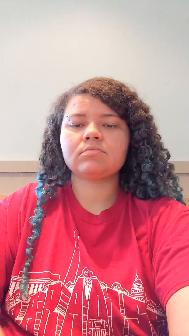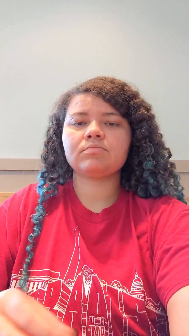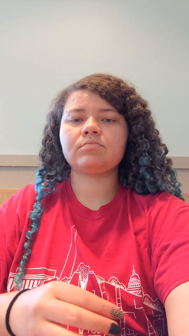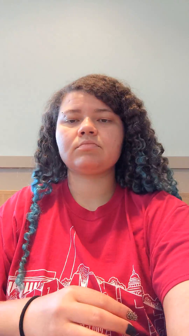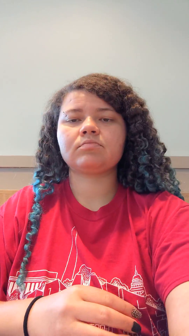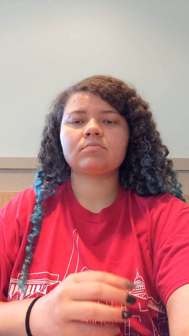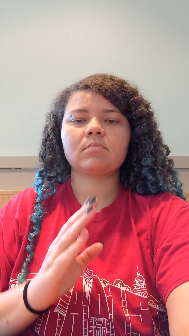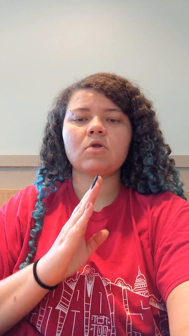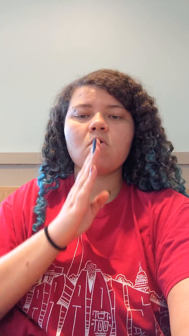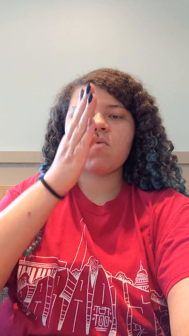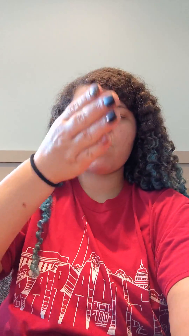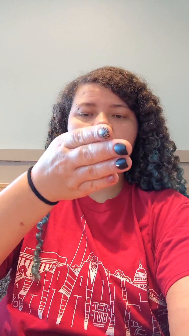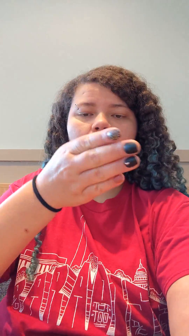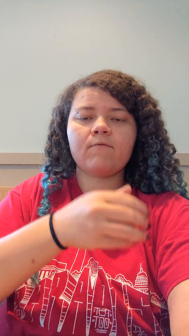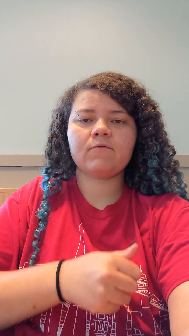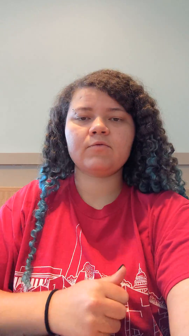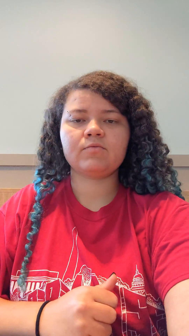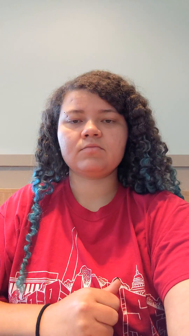over